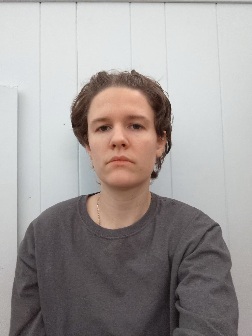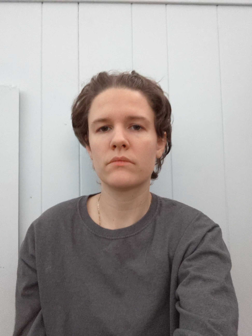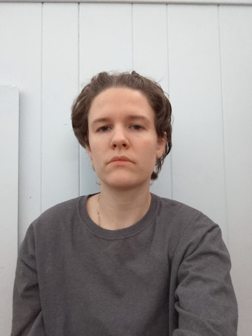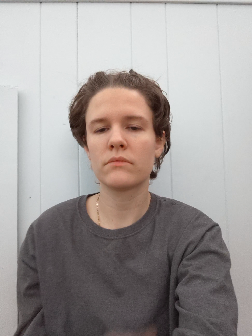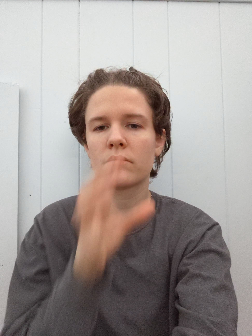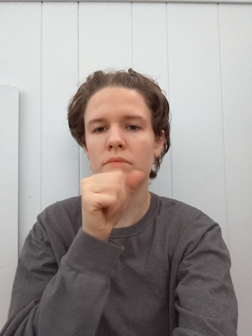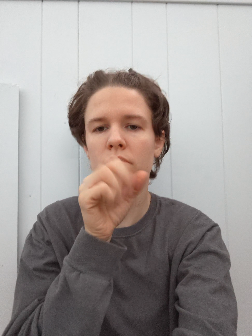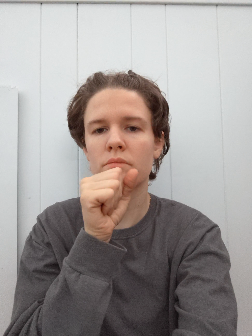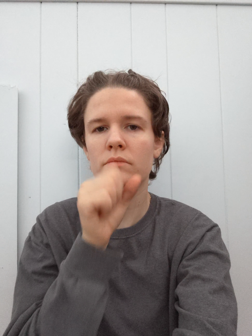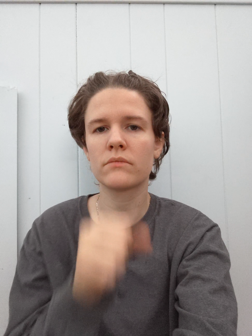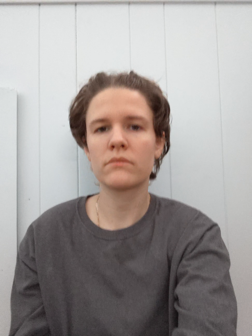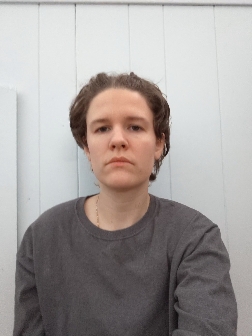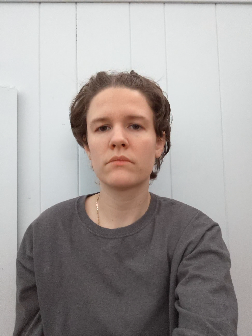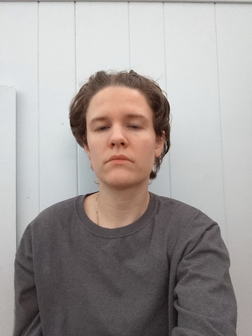orange